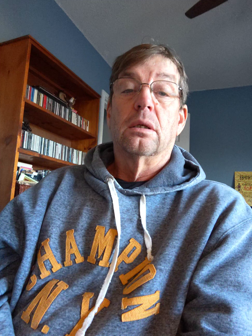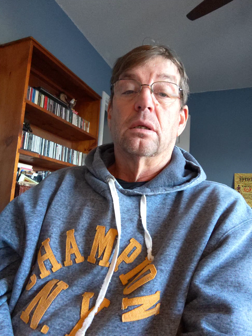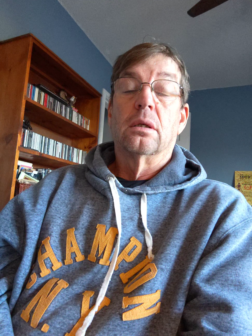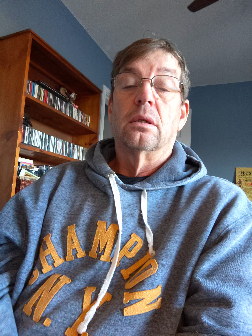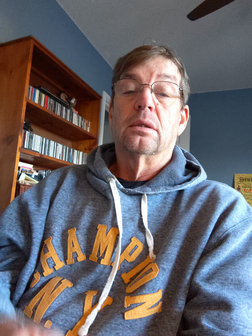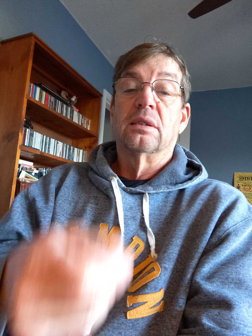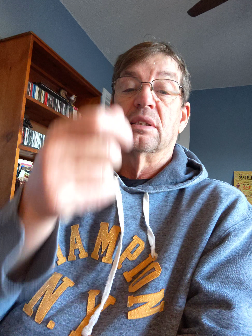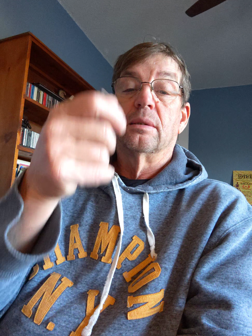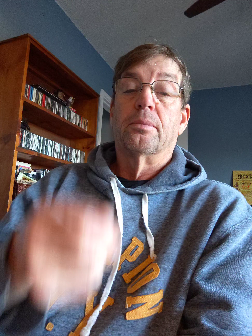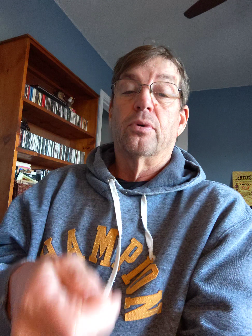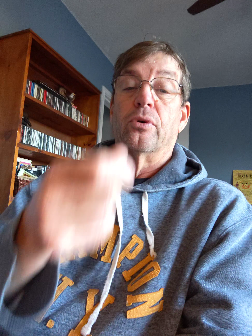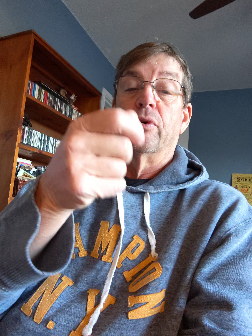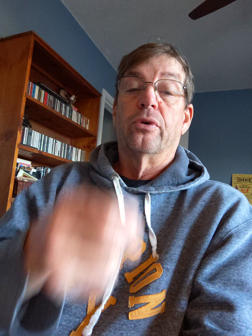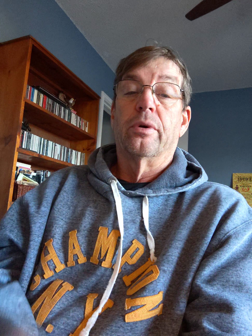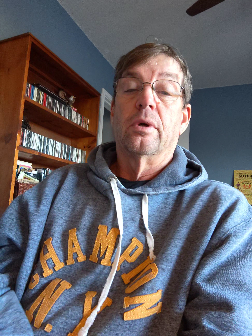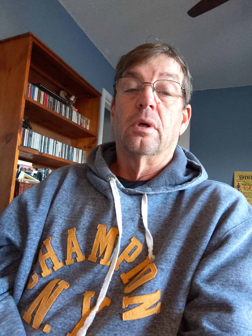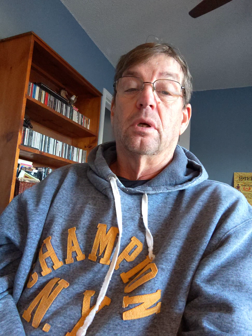zipper